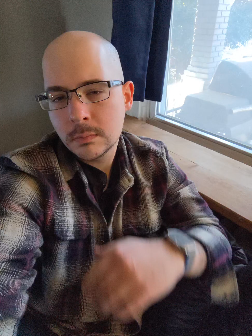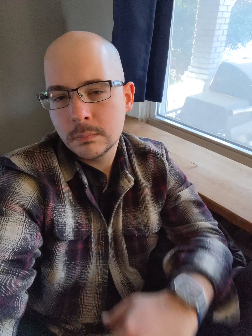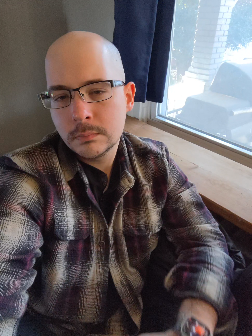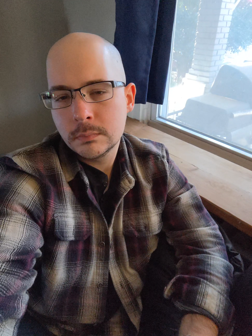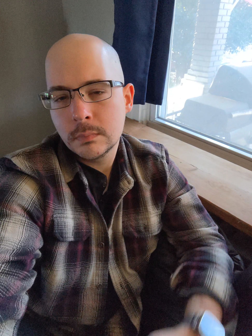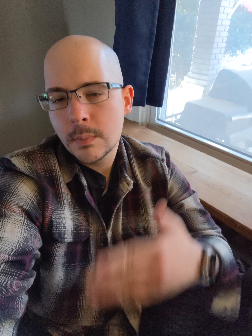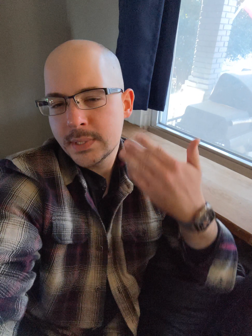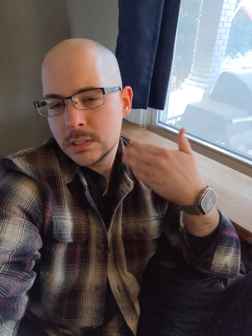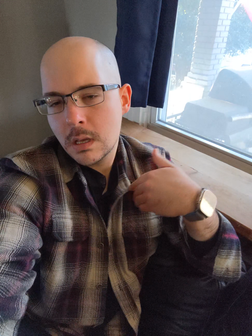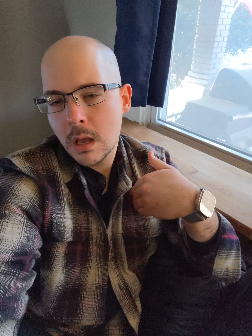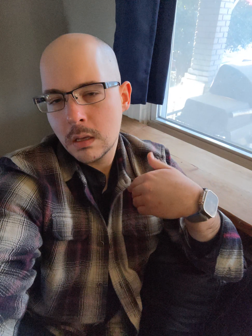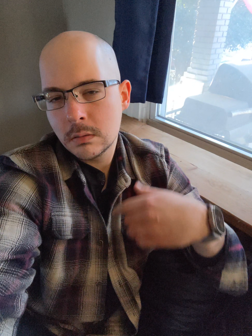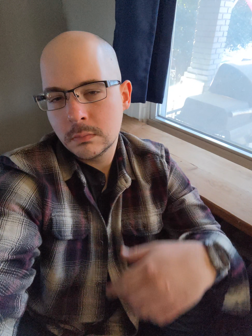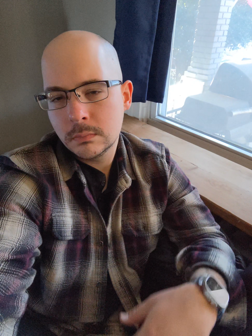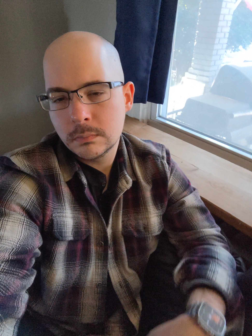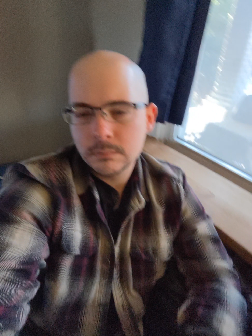beside